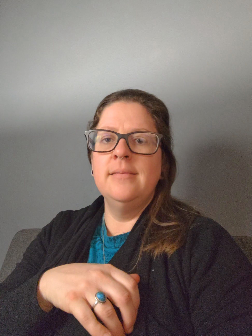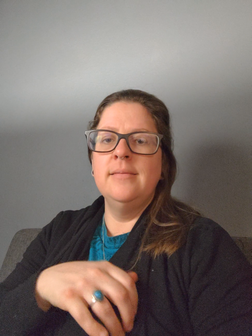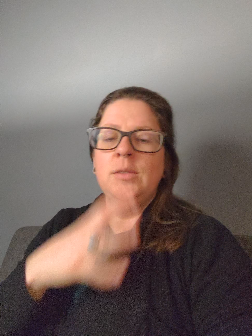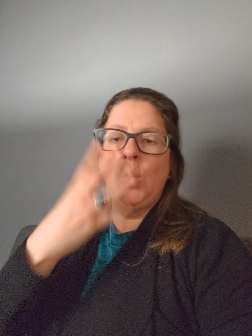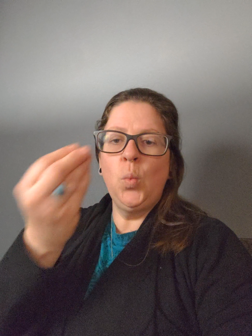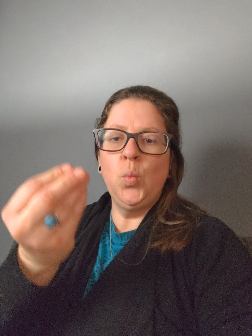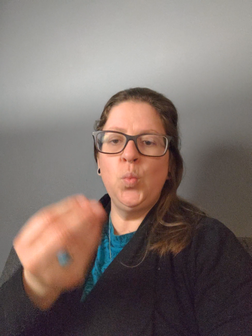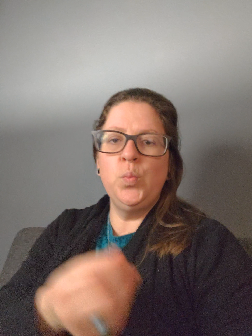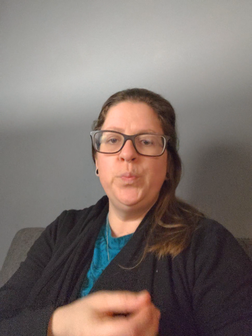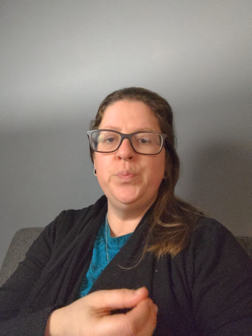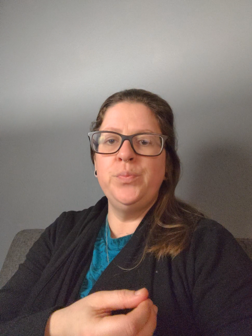go